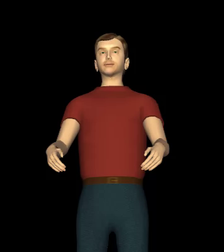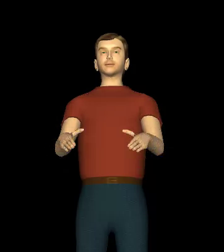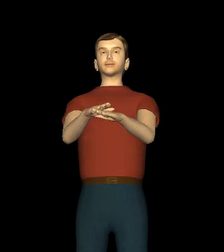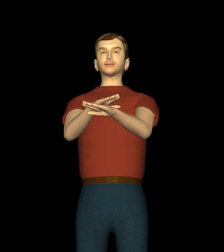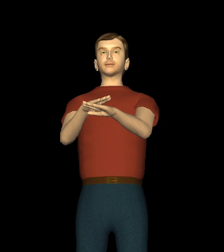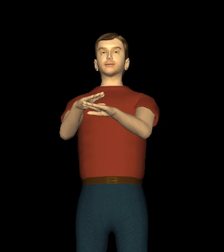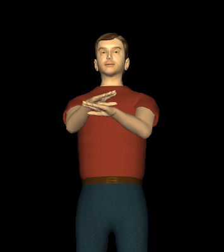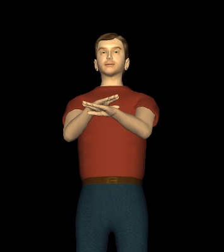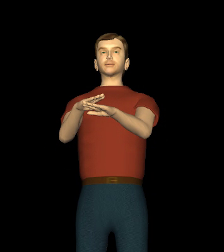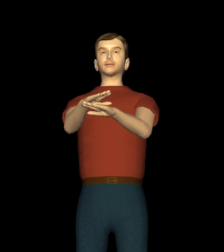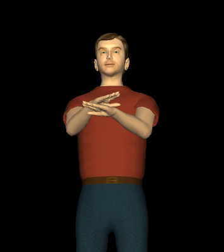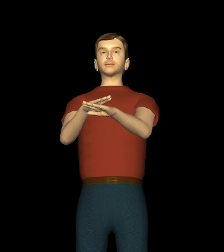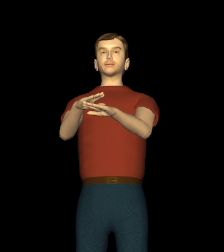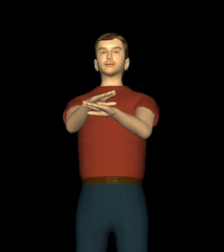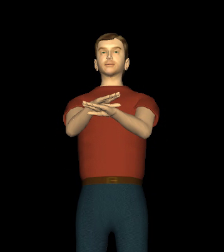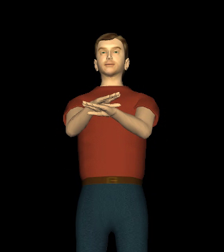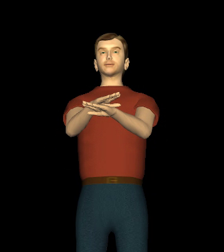مرهم